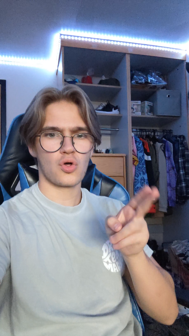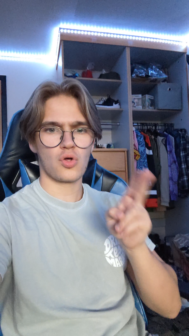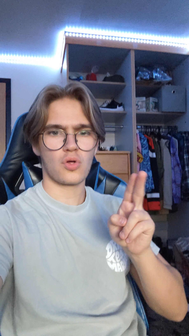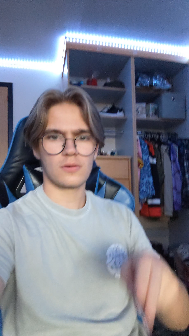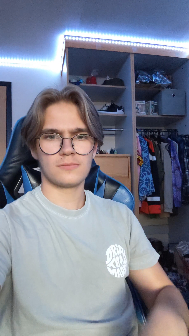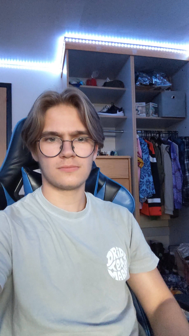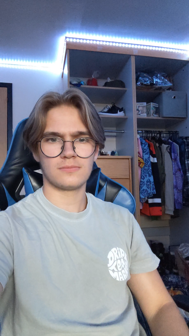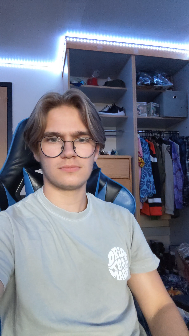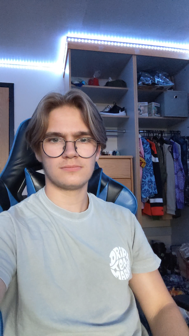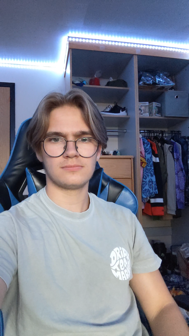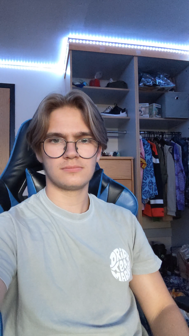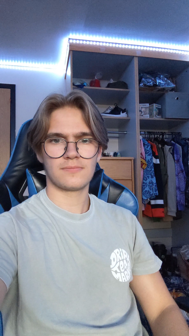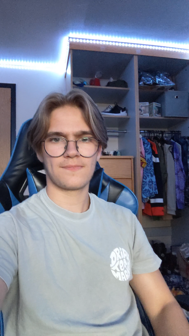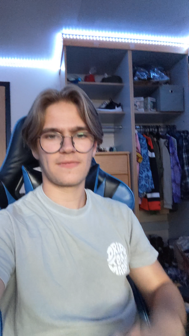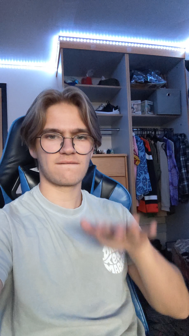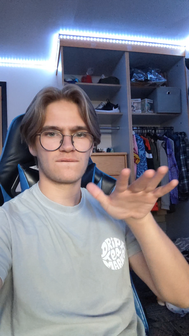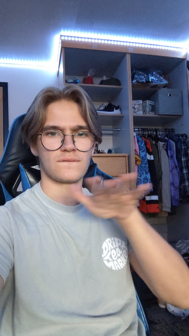full